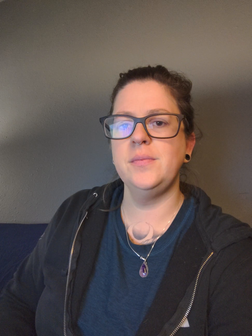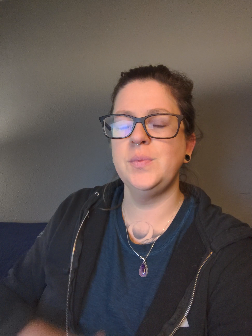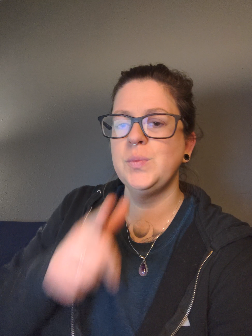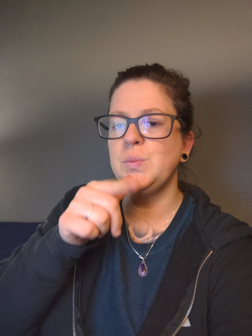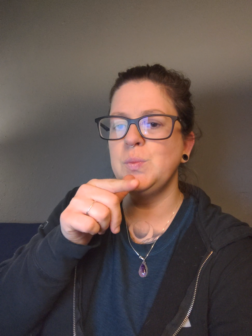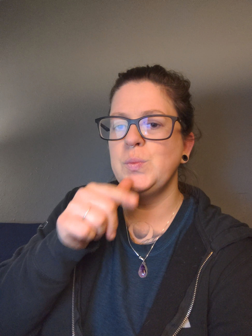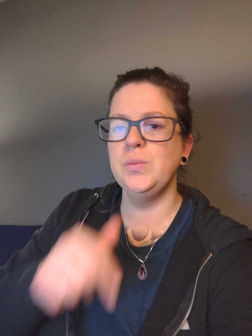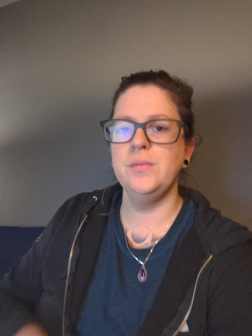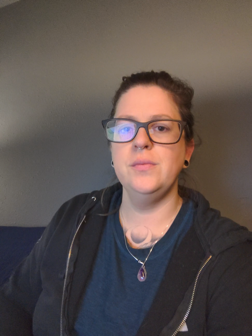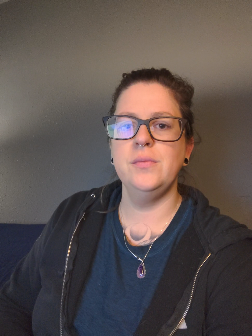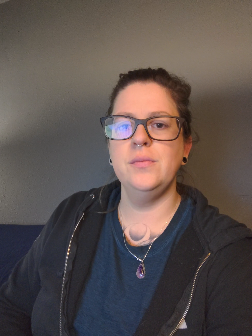who